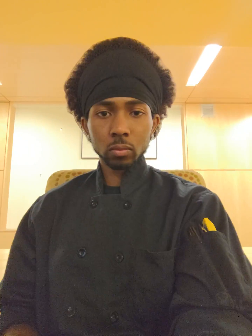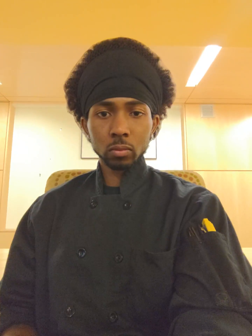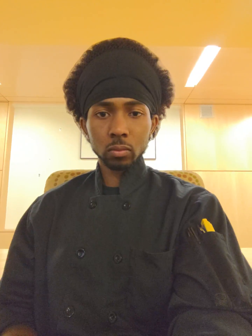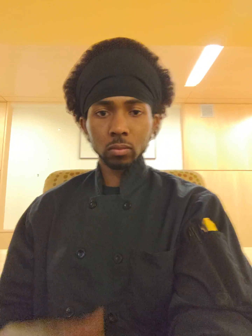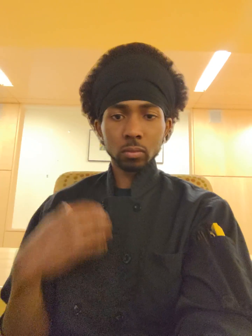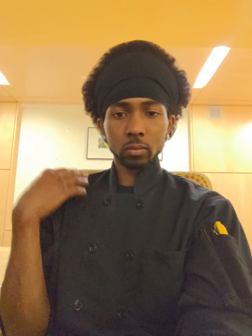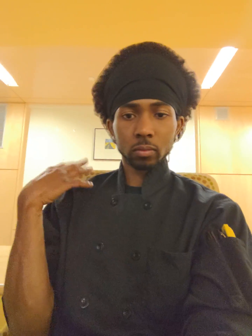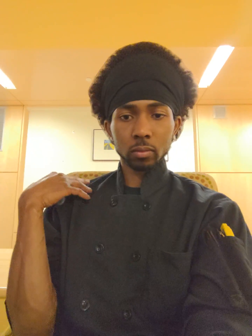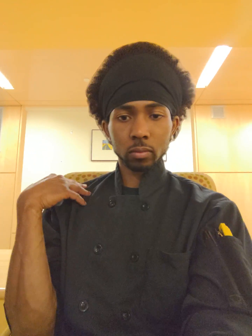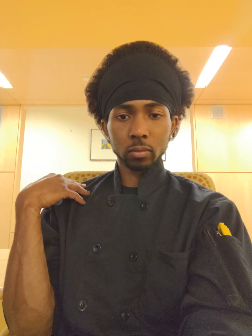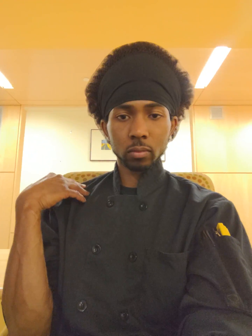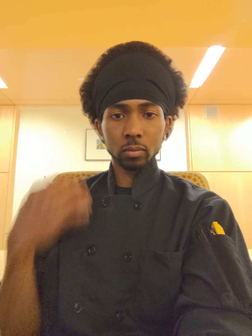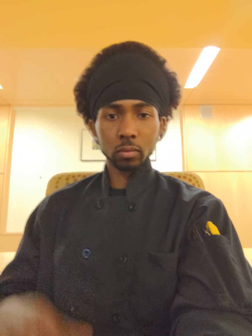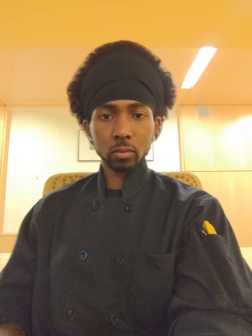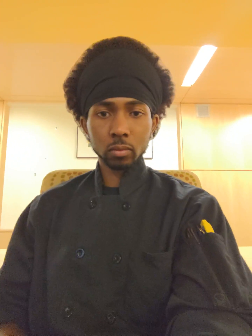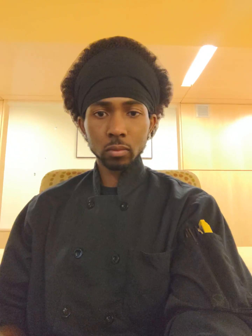shoulder